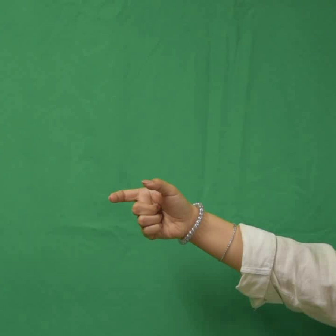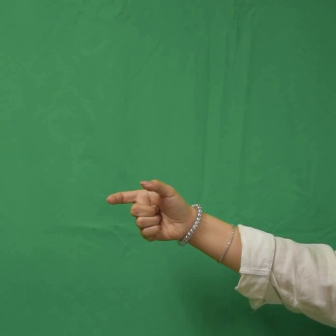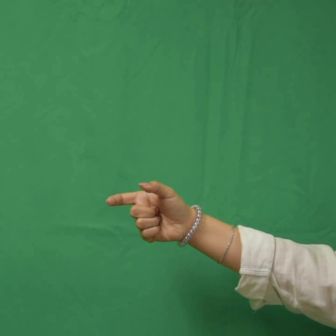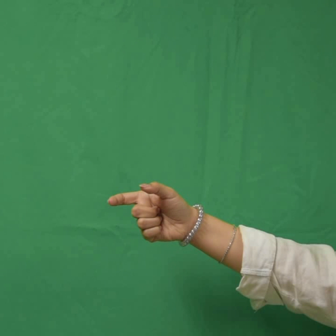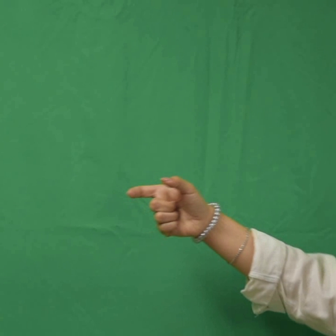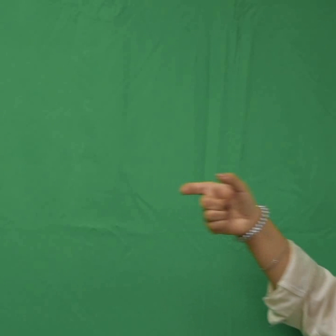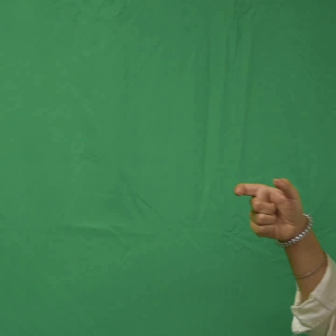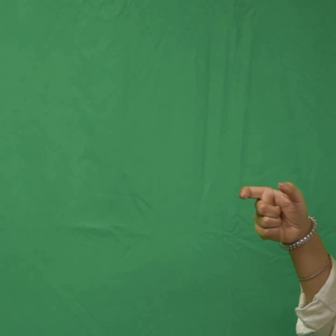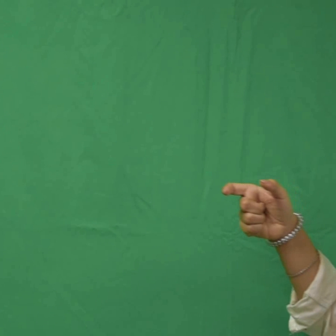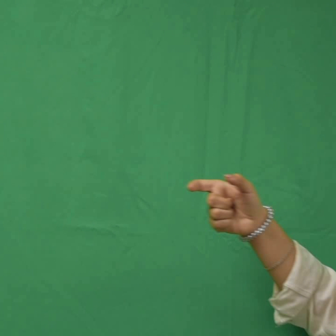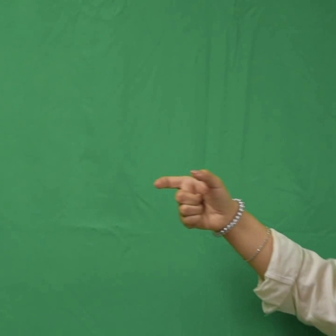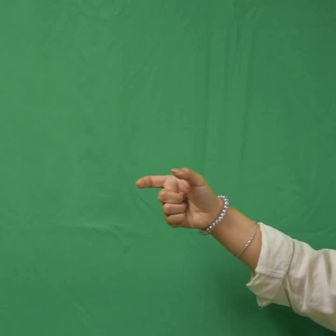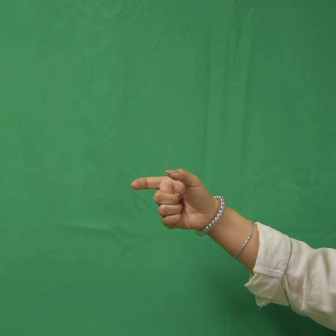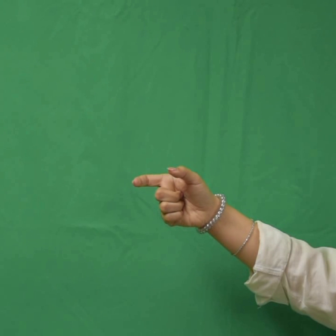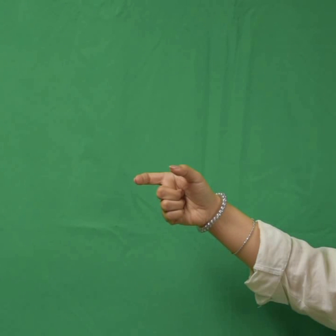X